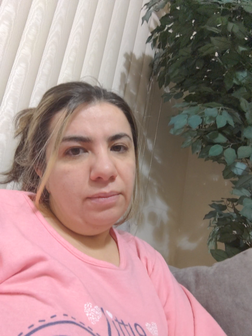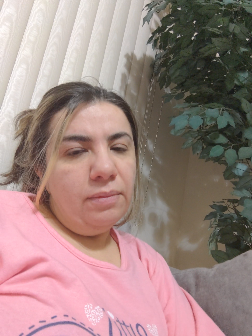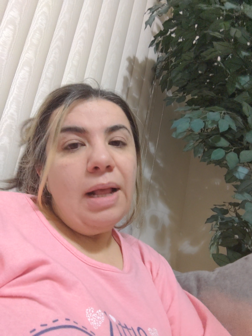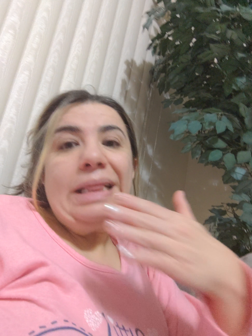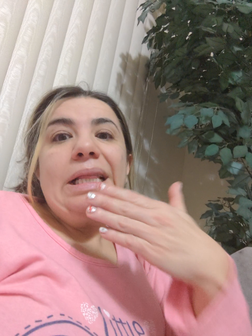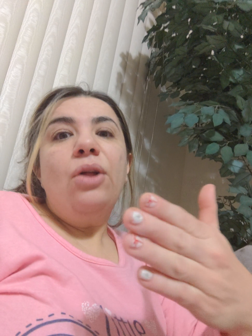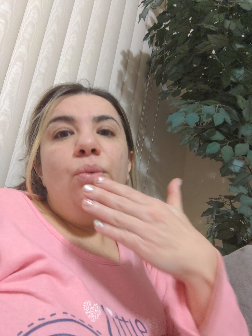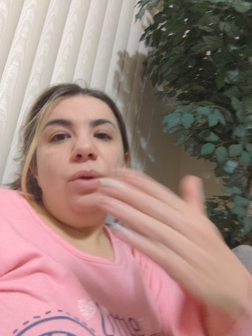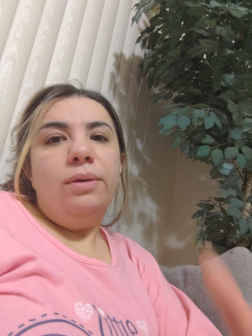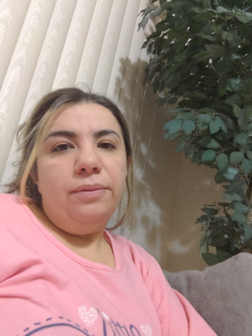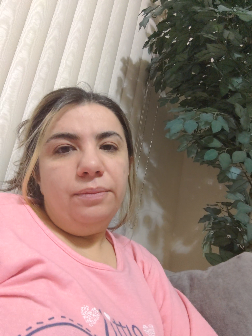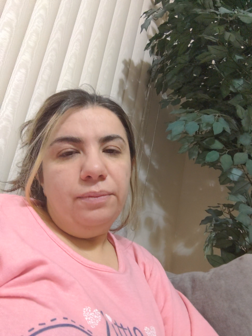thank you